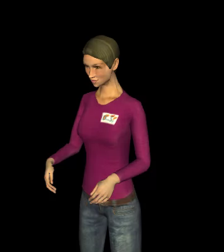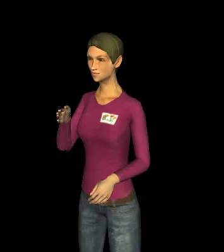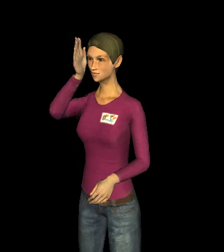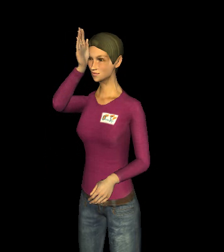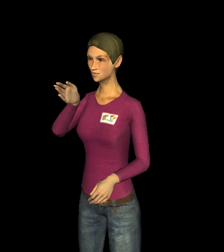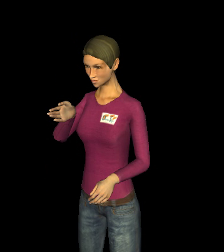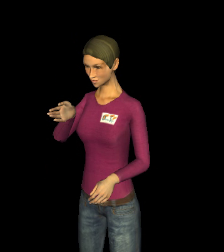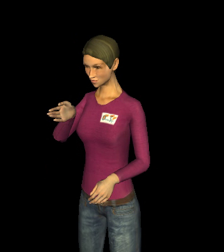مباشرة